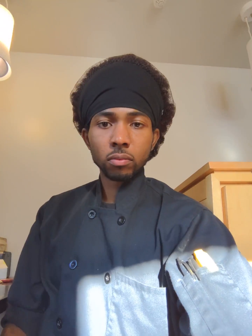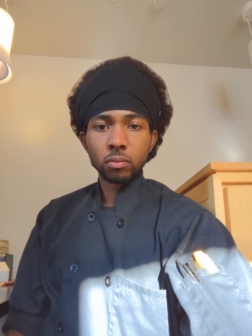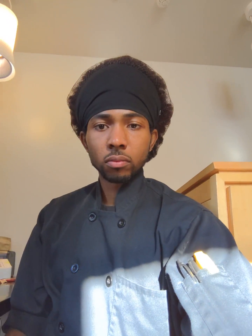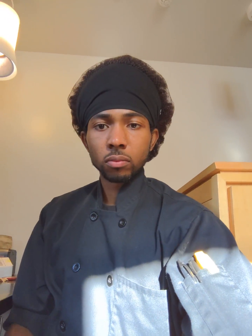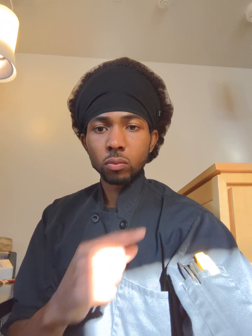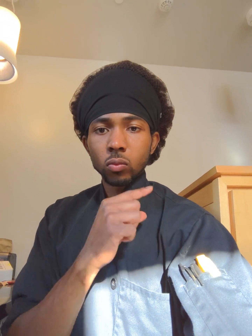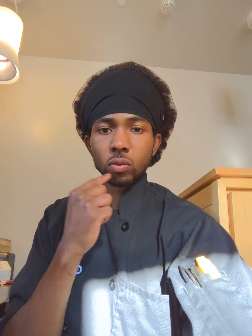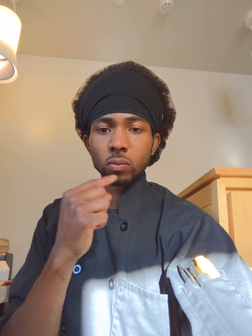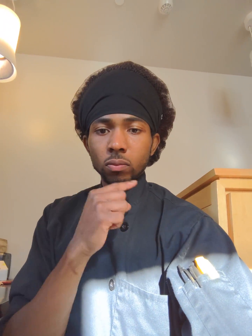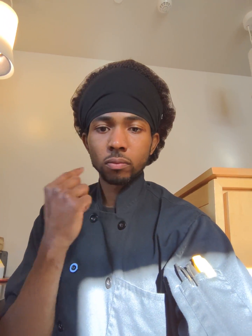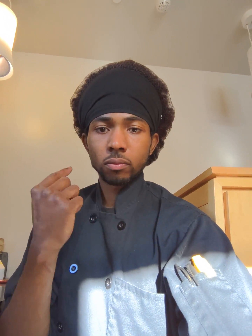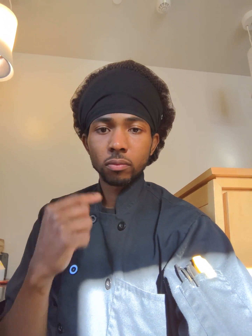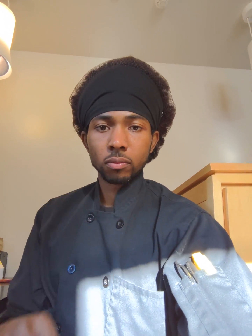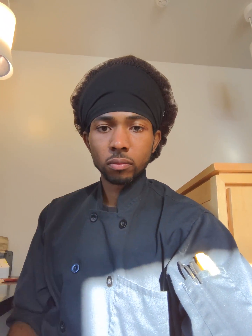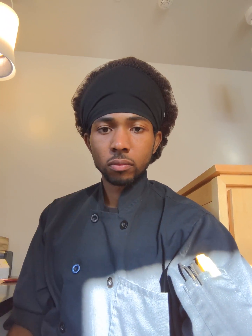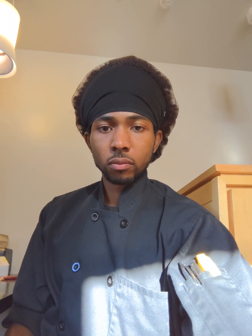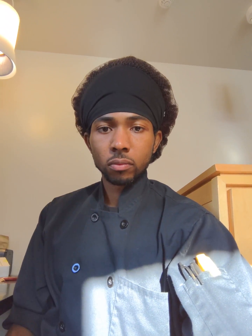glue